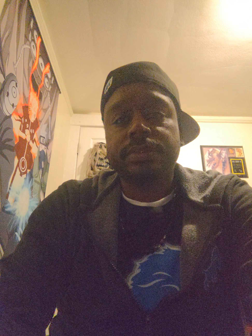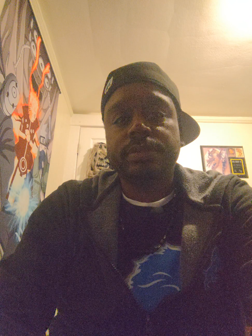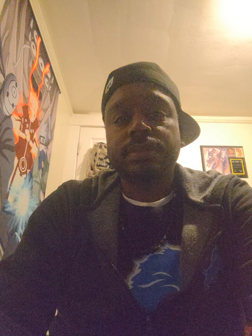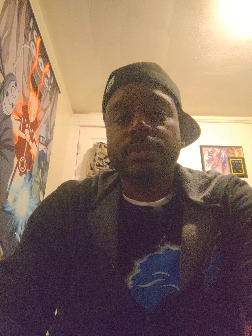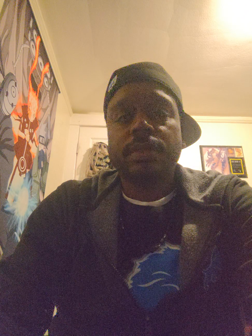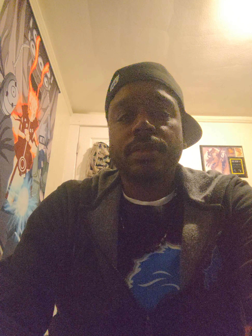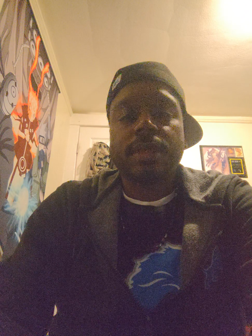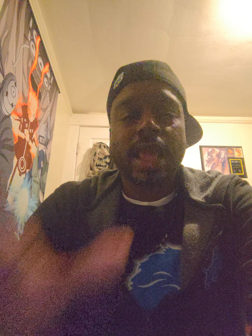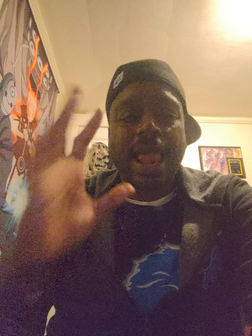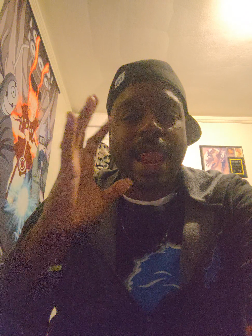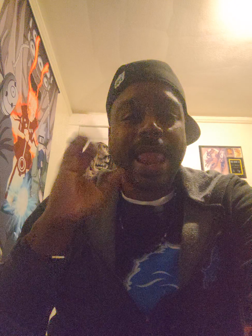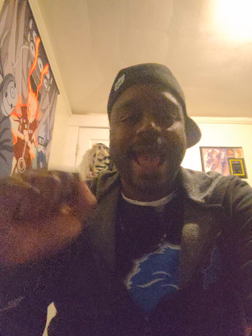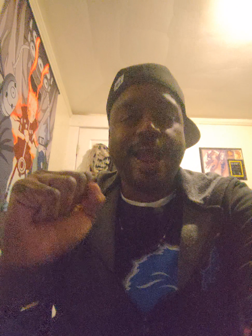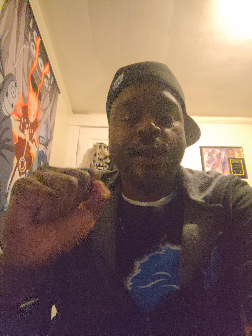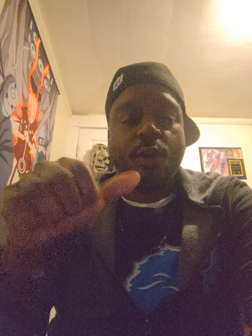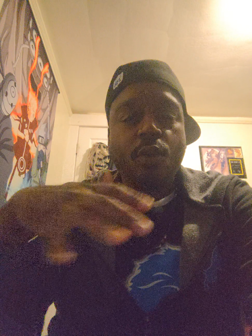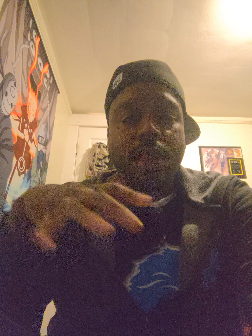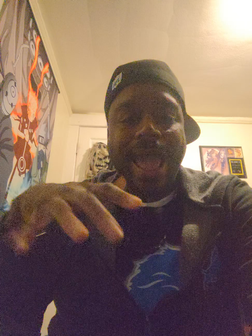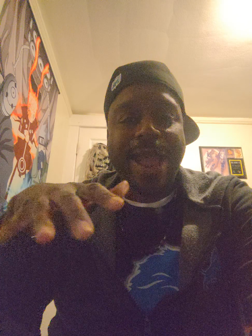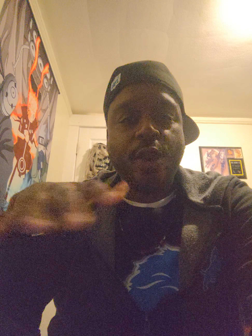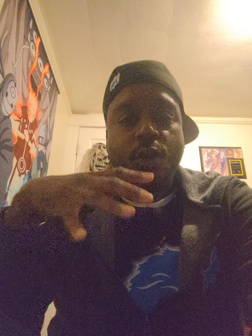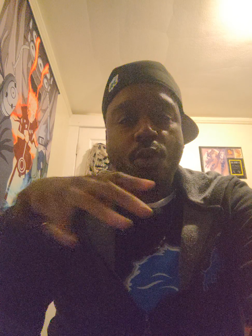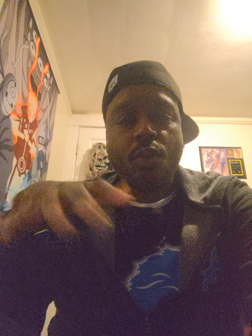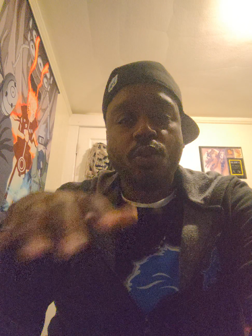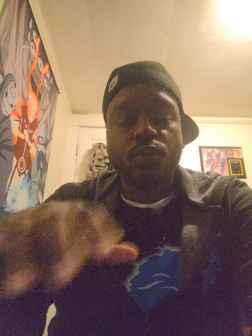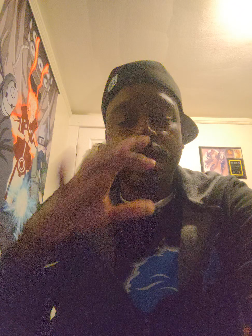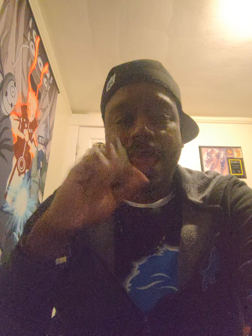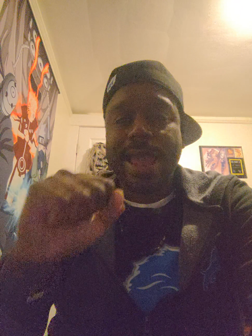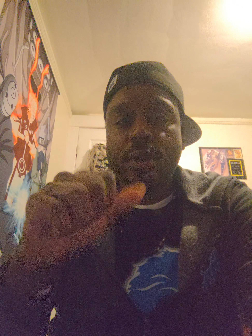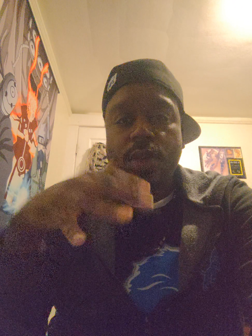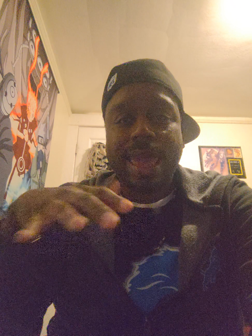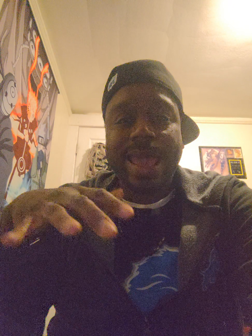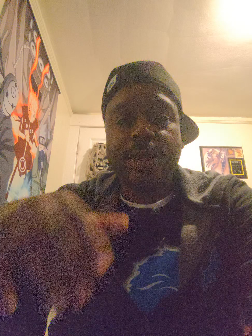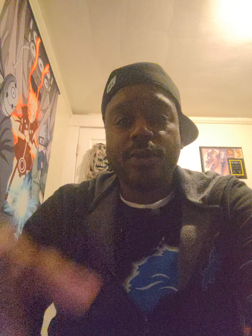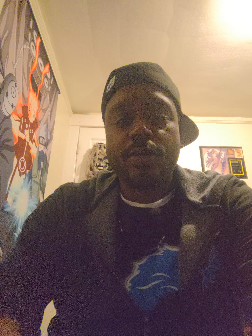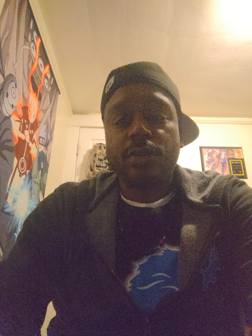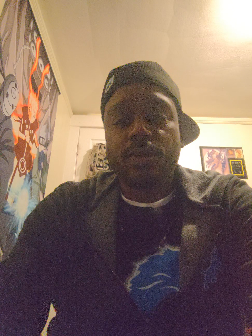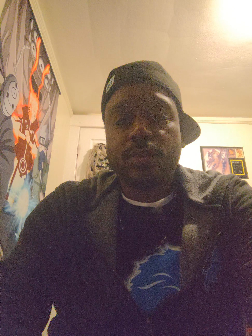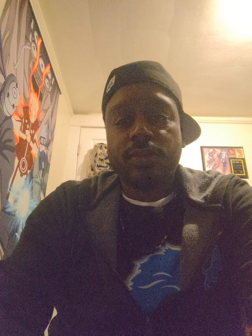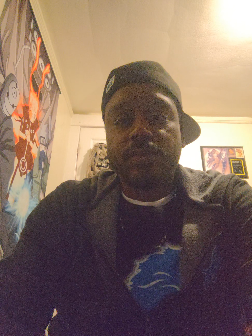loud